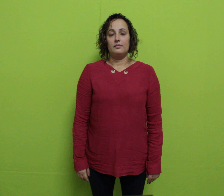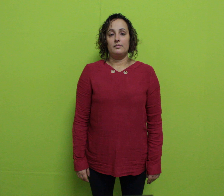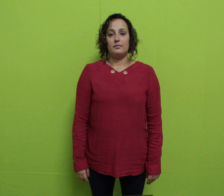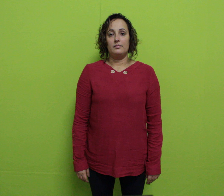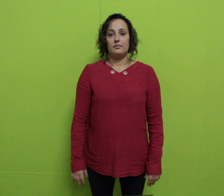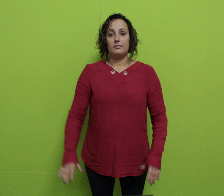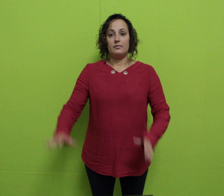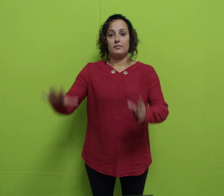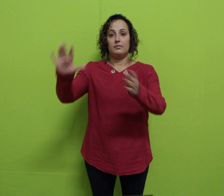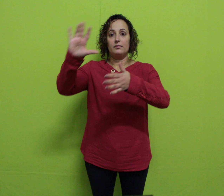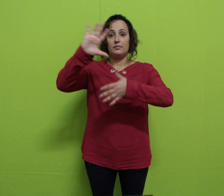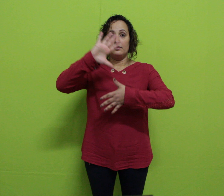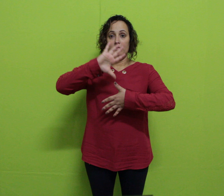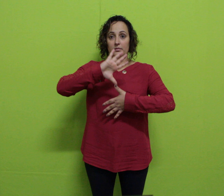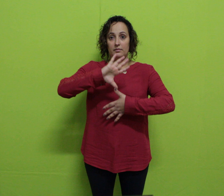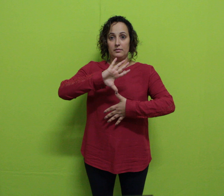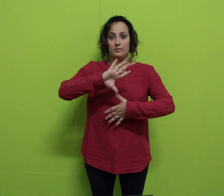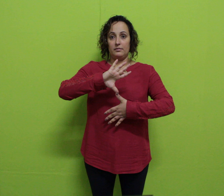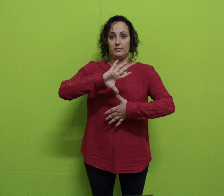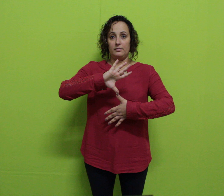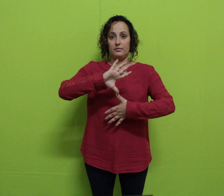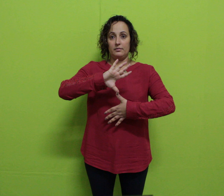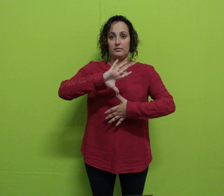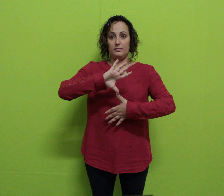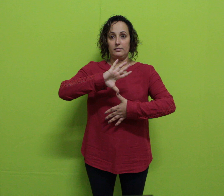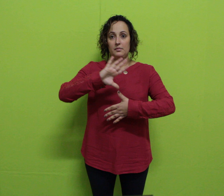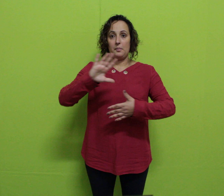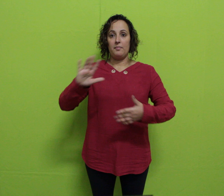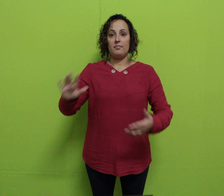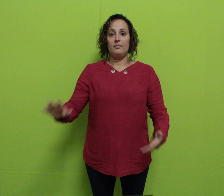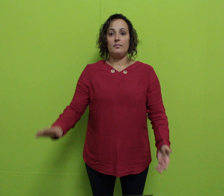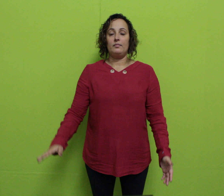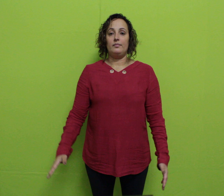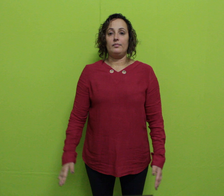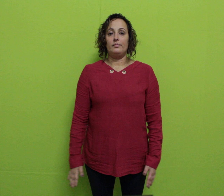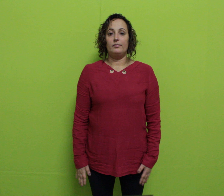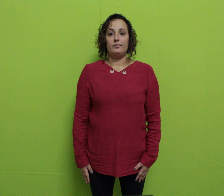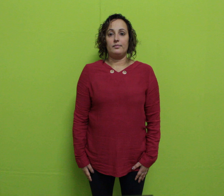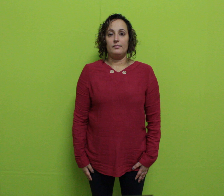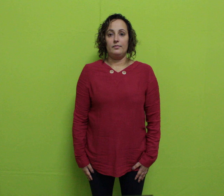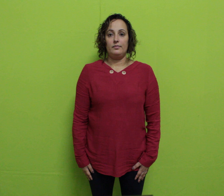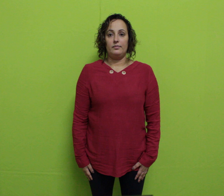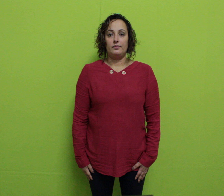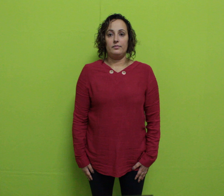América